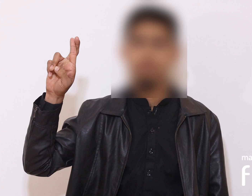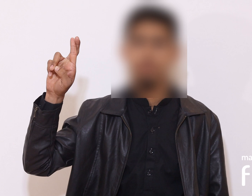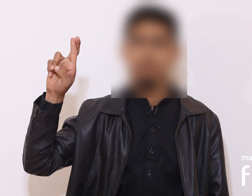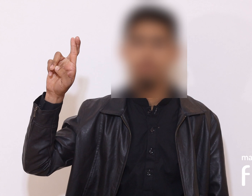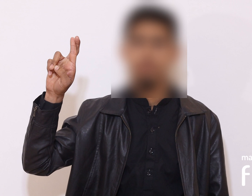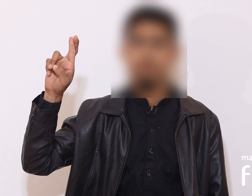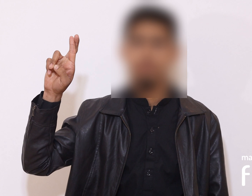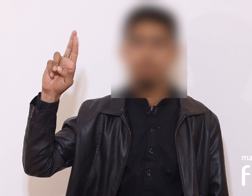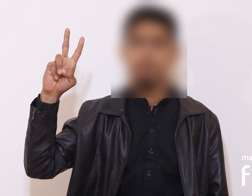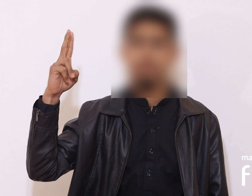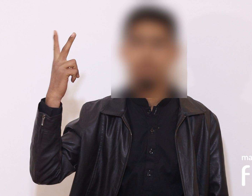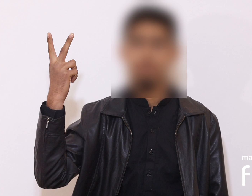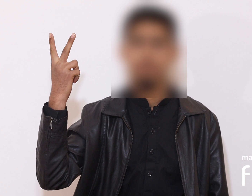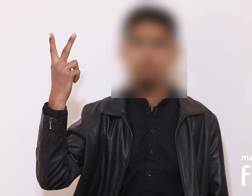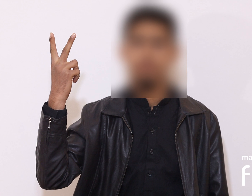ڑ